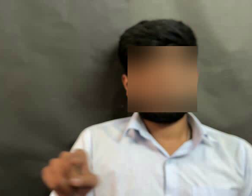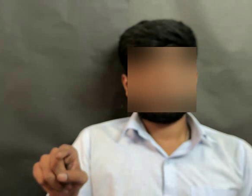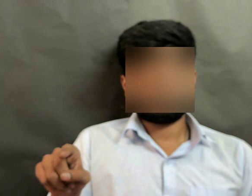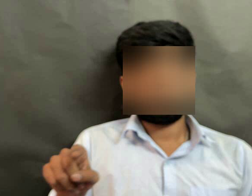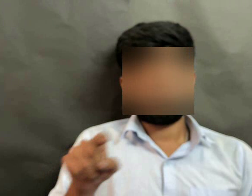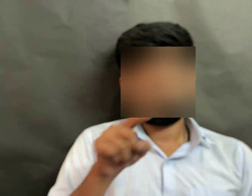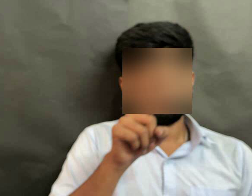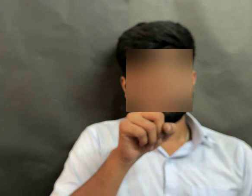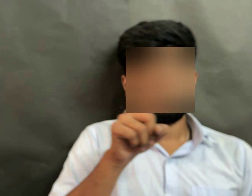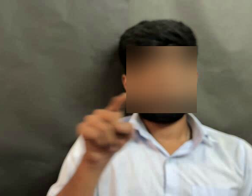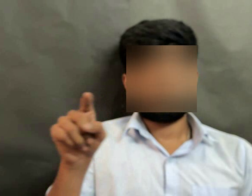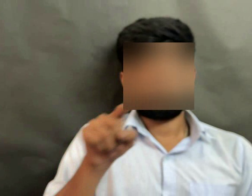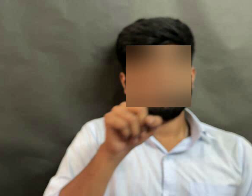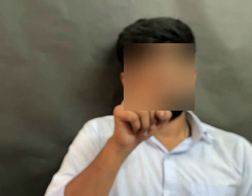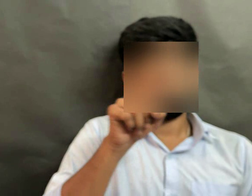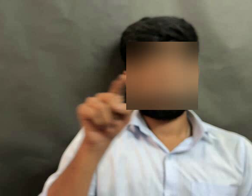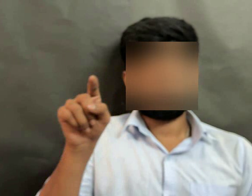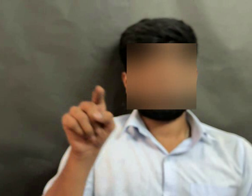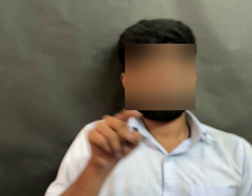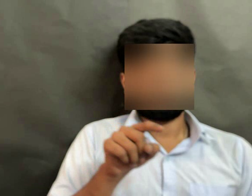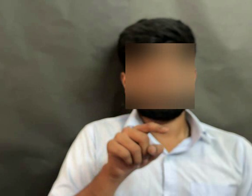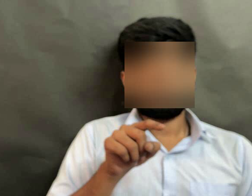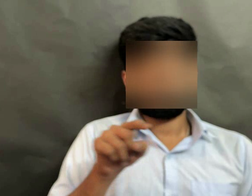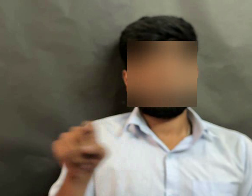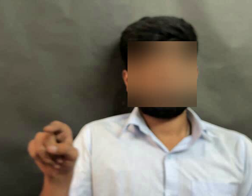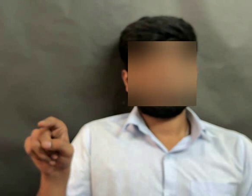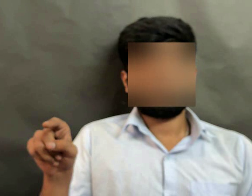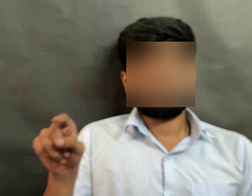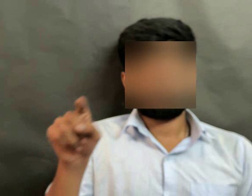Z